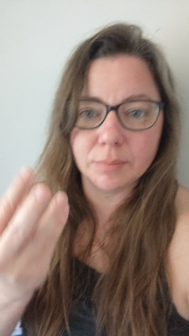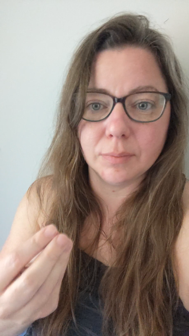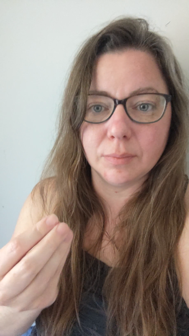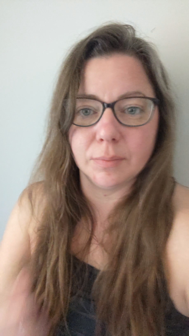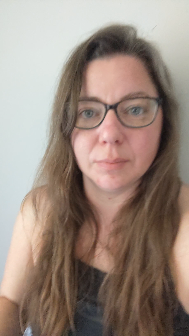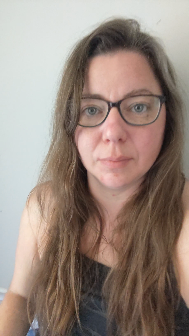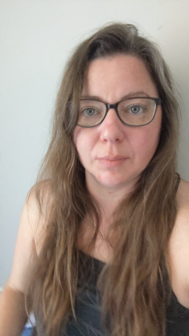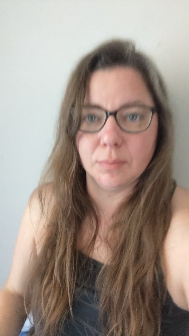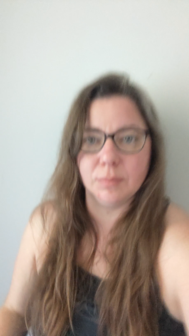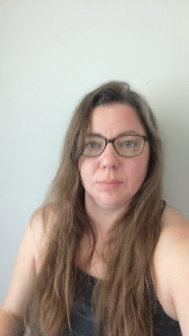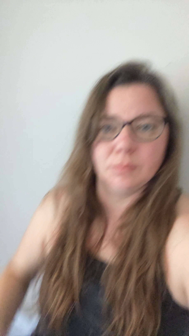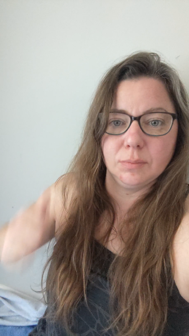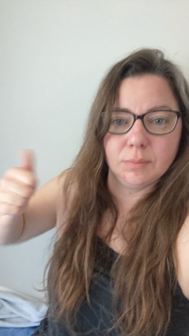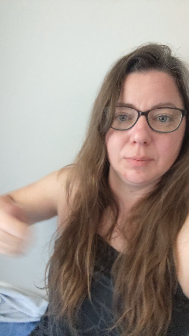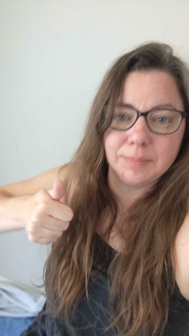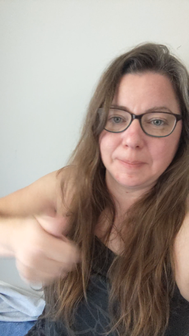chase